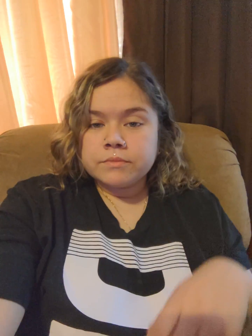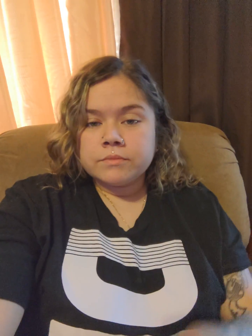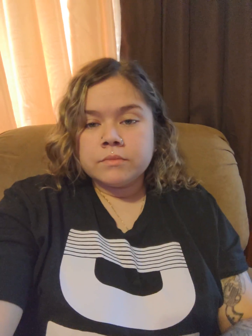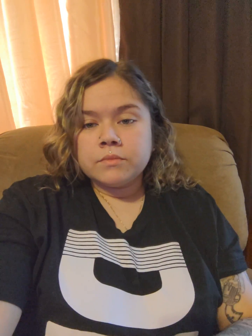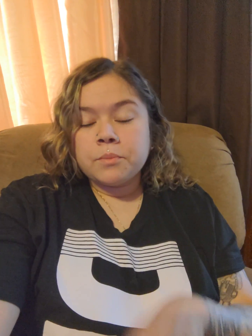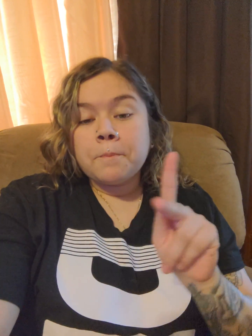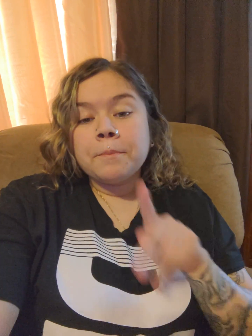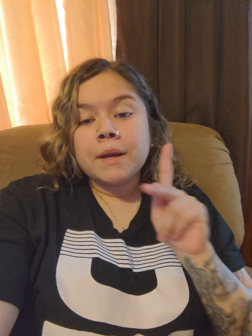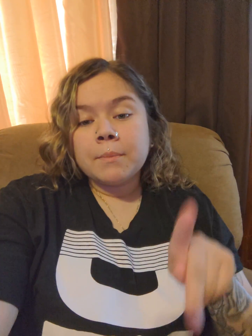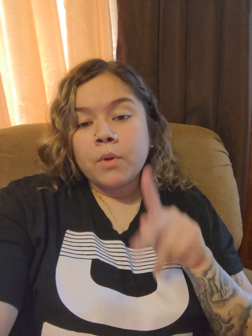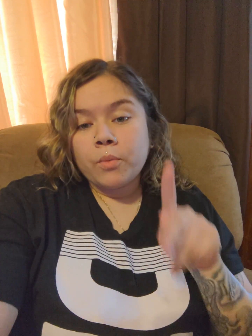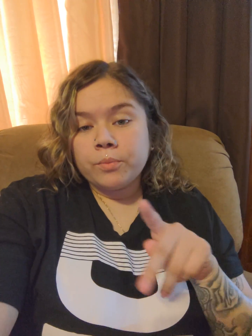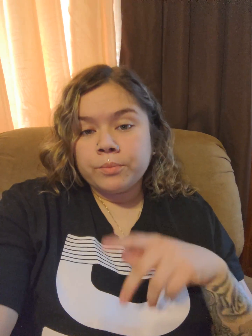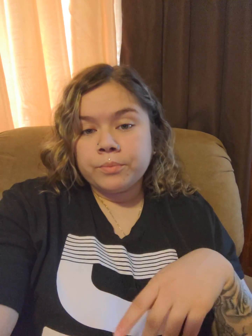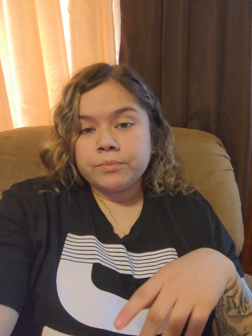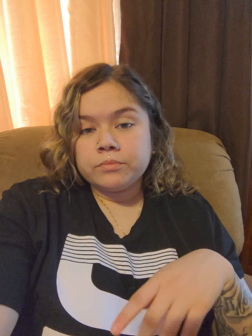people